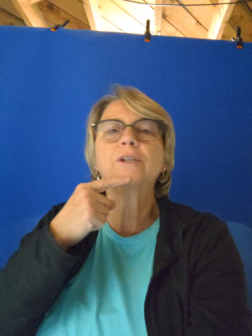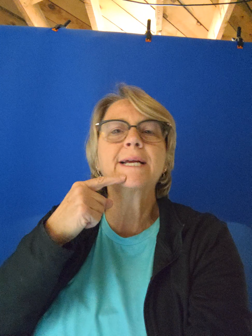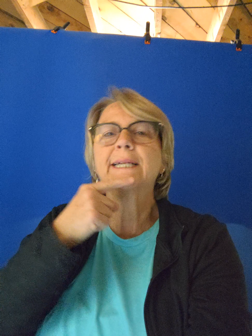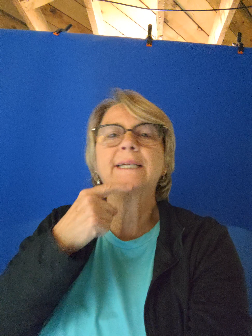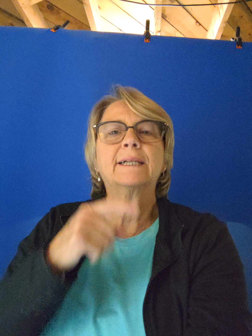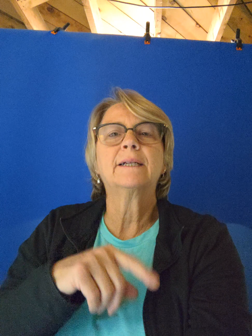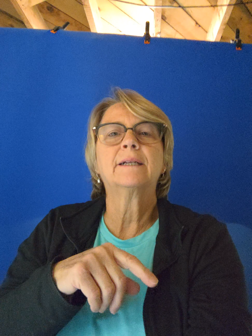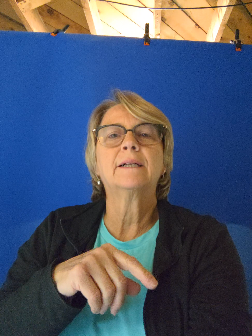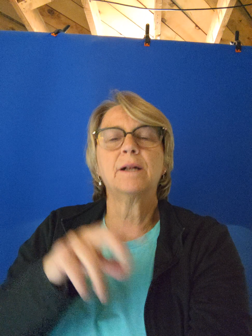chin